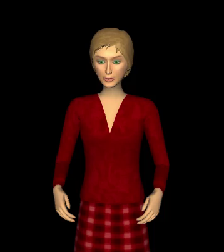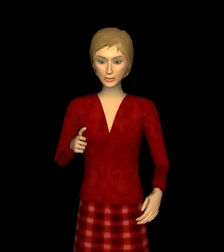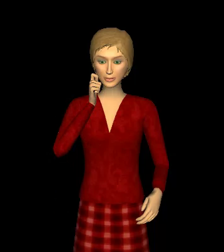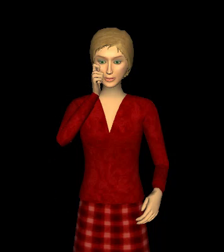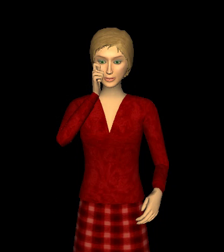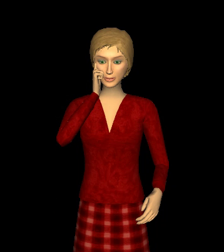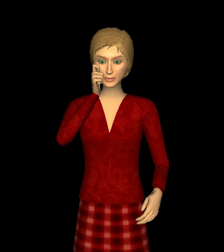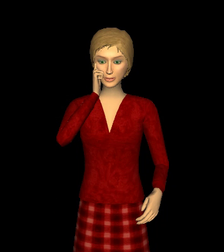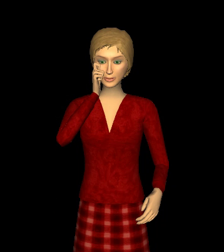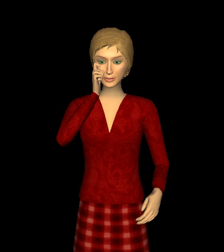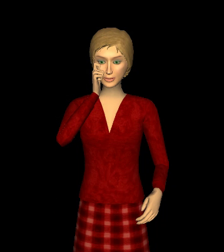بشرة